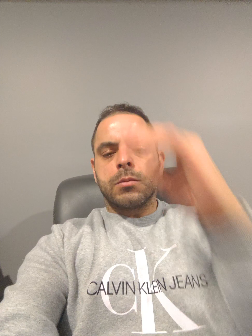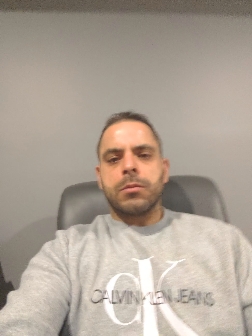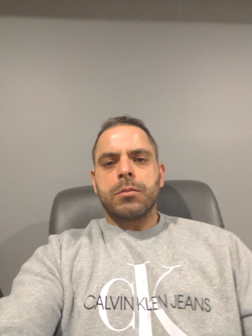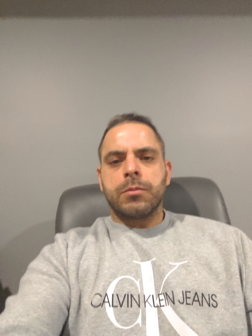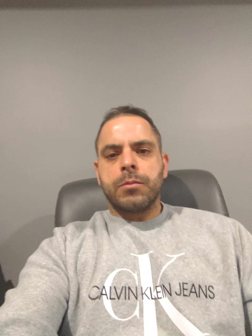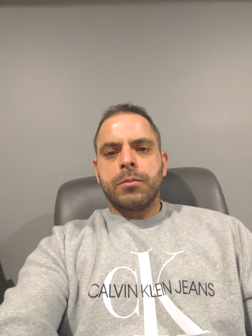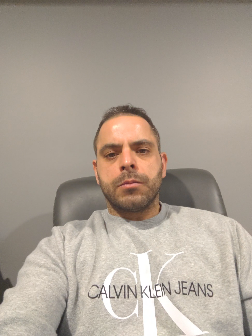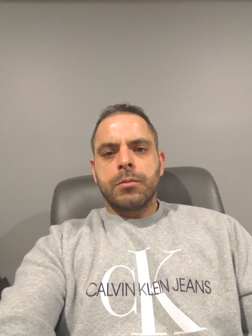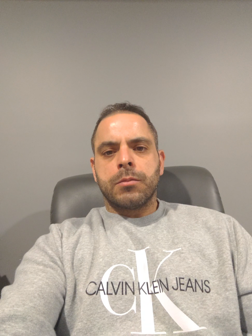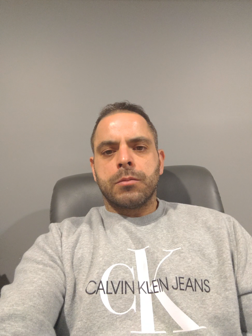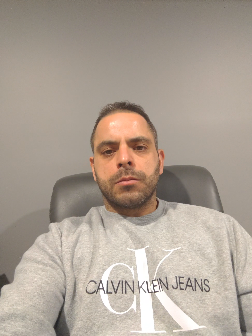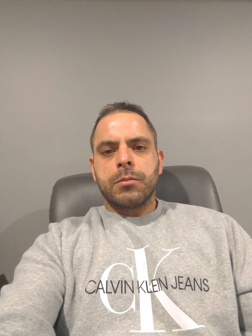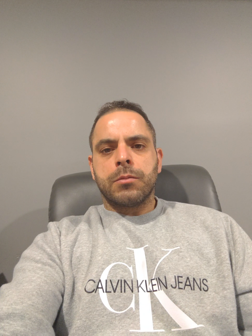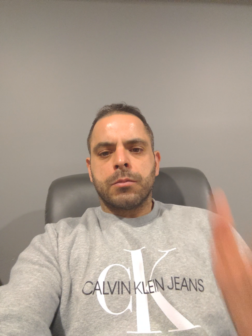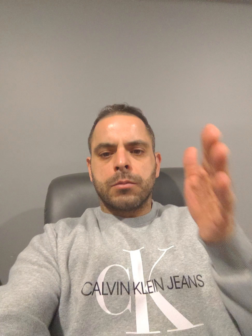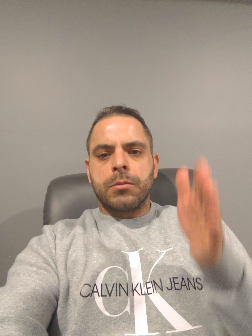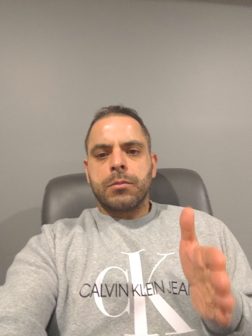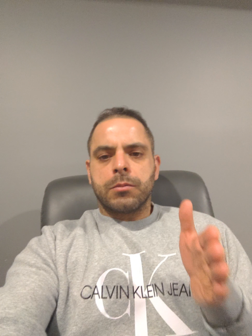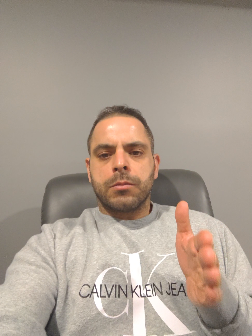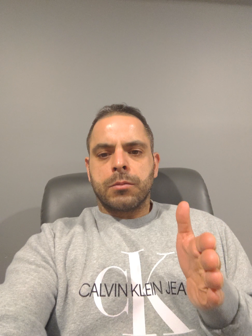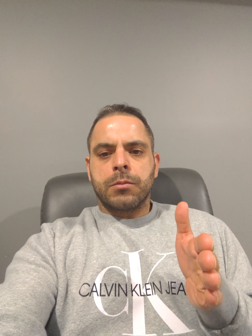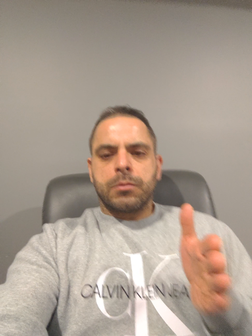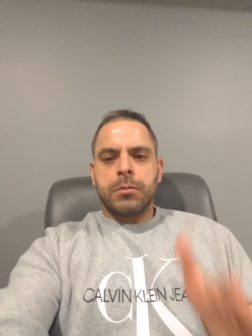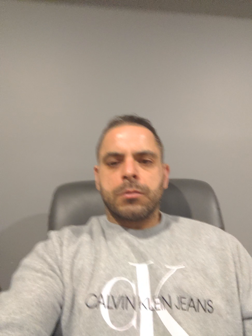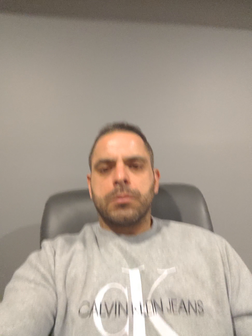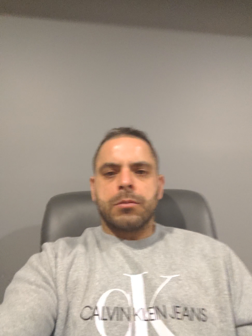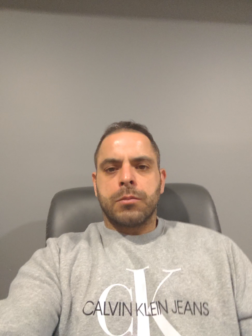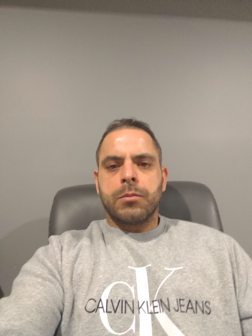beside